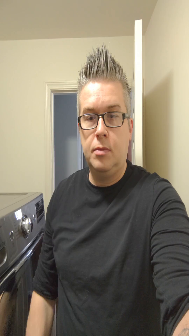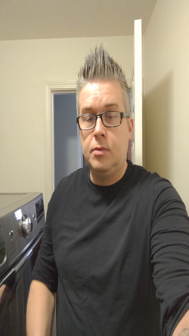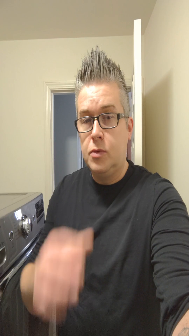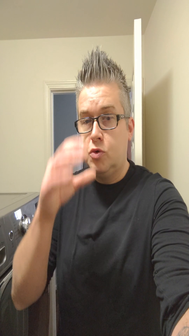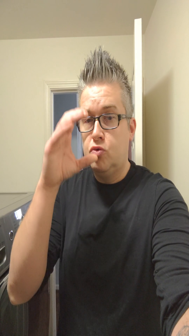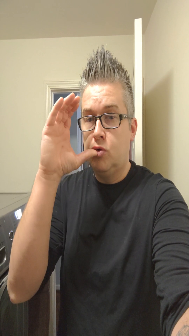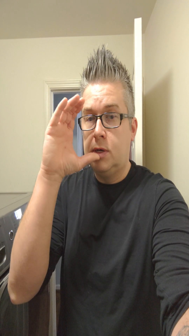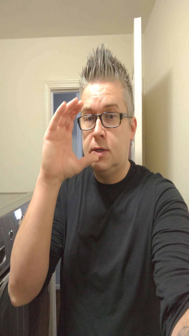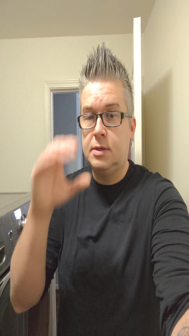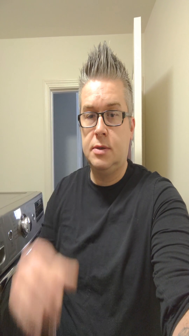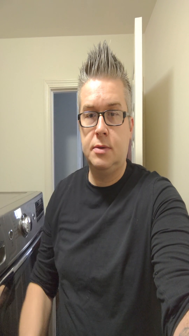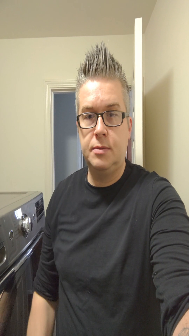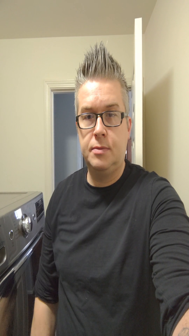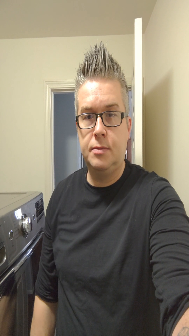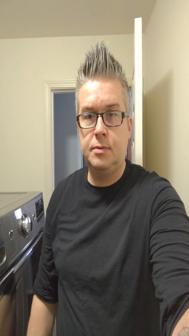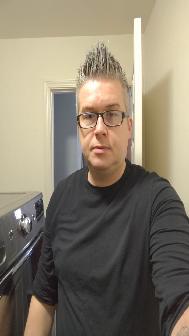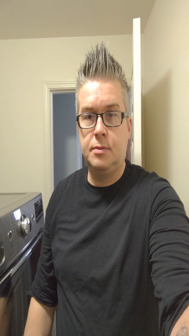drink